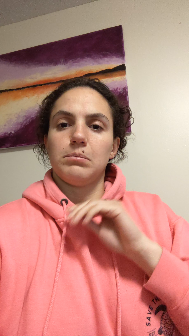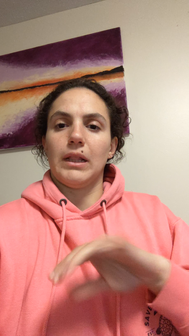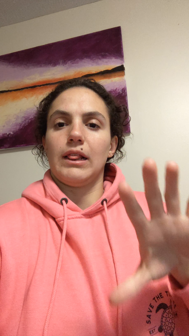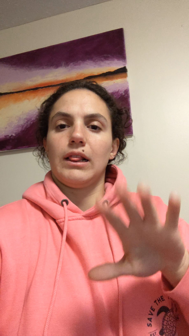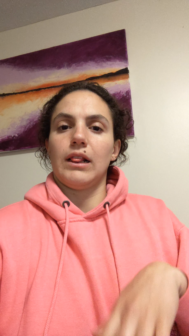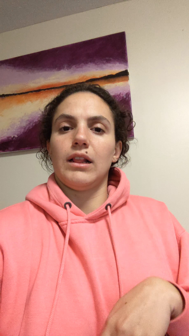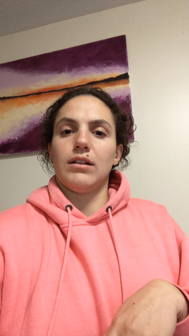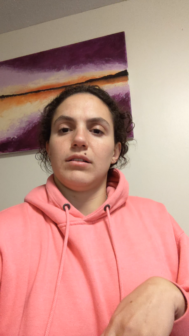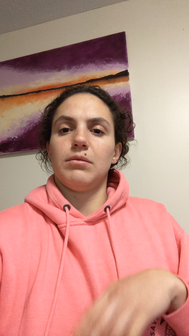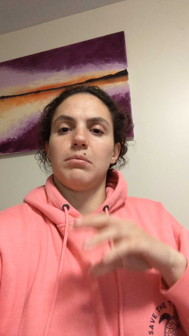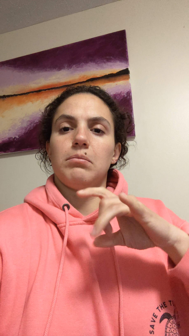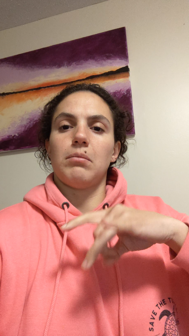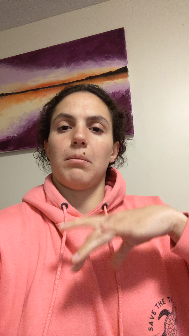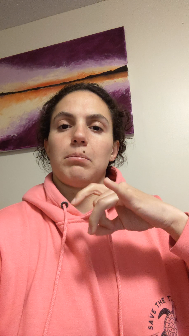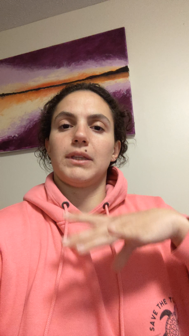pumpkin